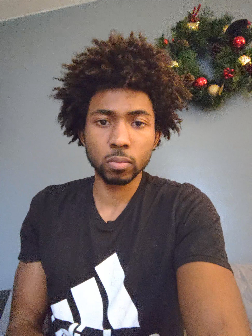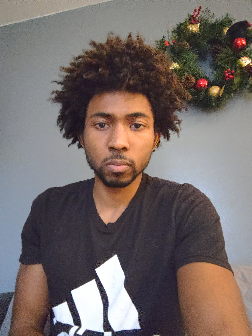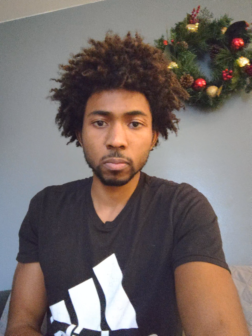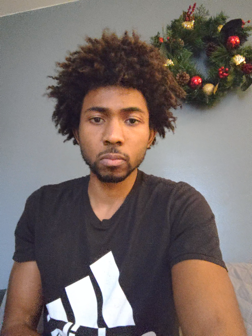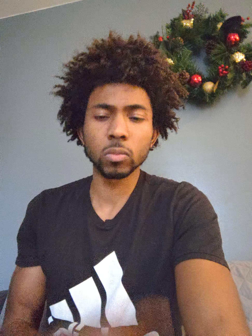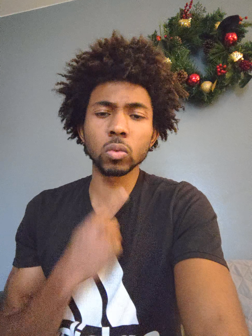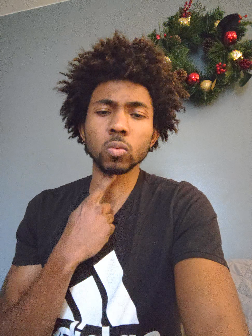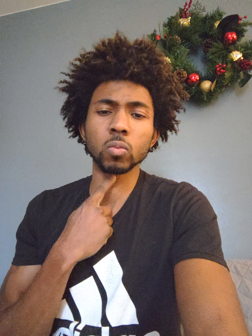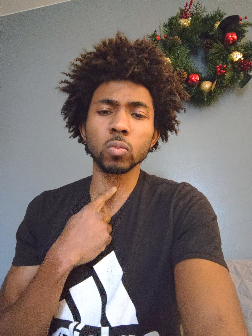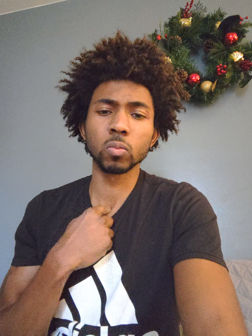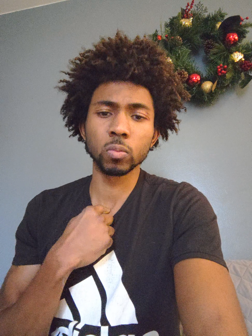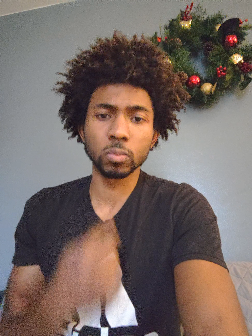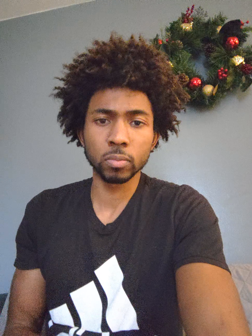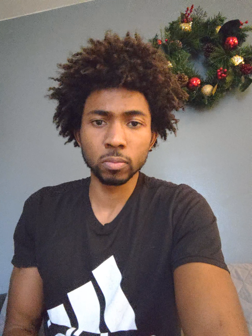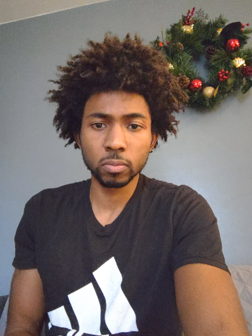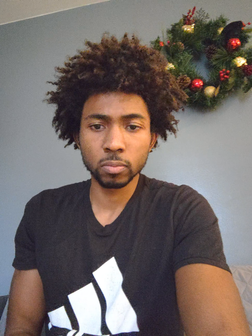thirsty